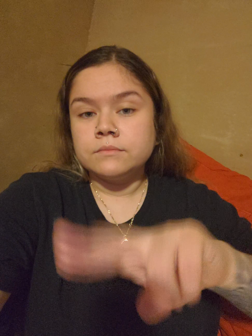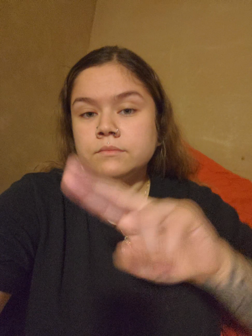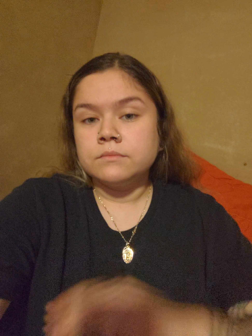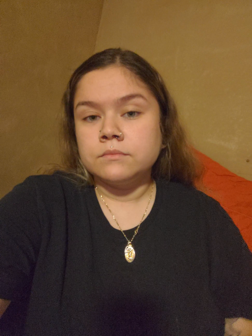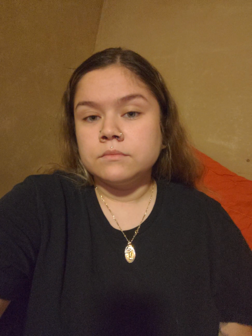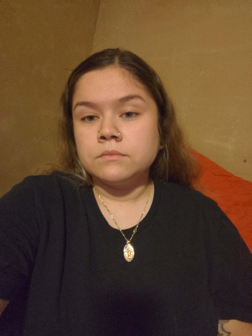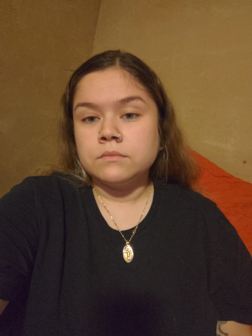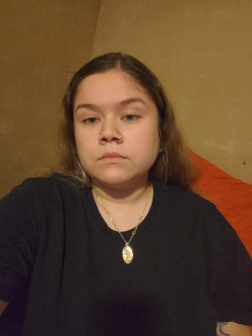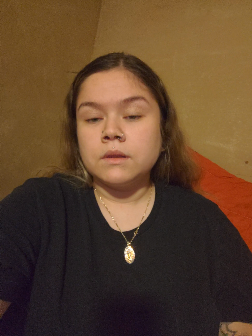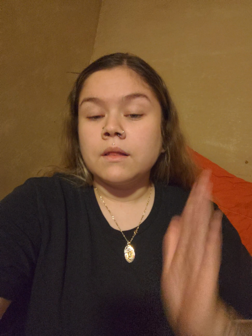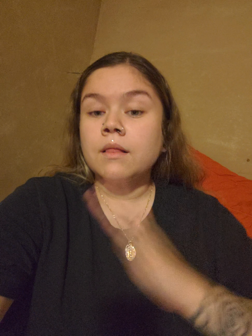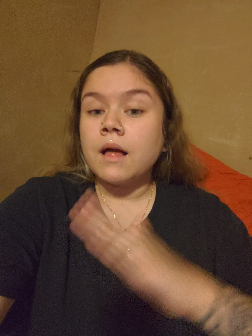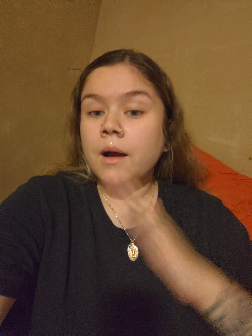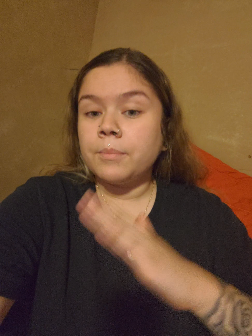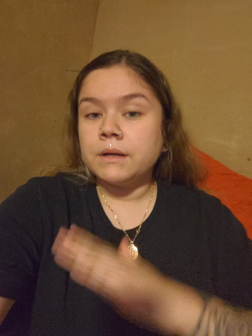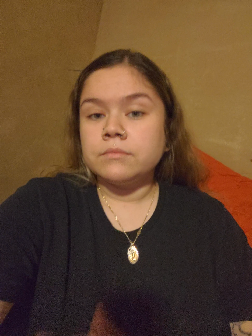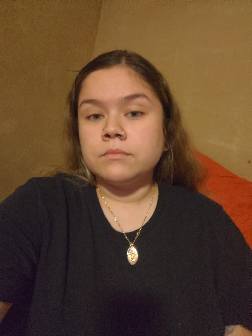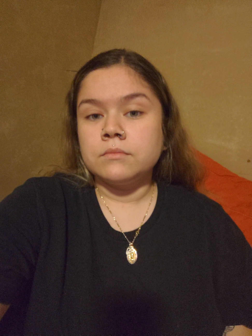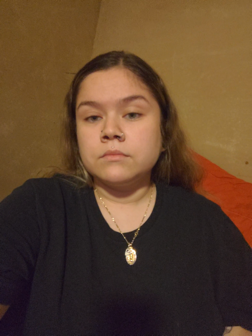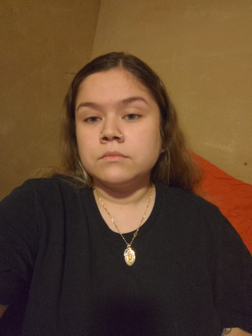clap